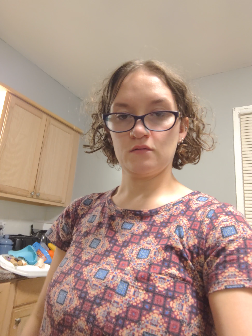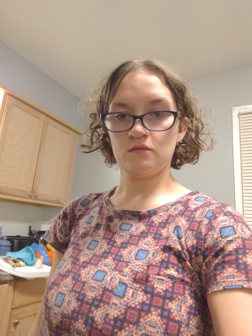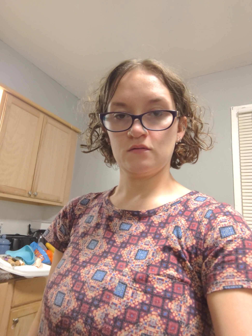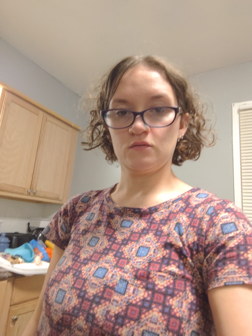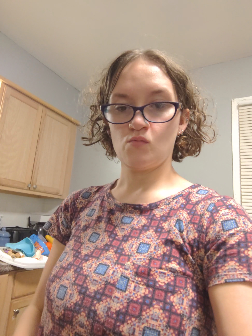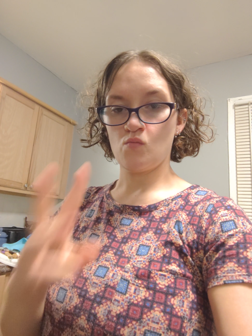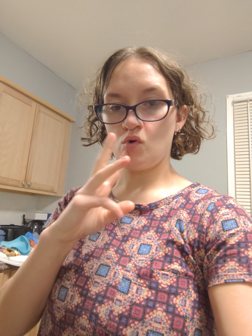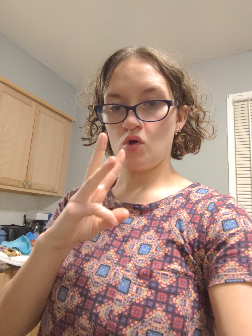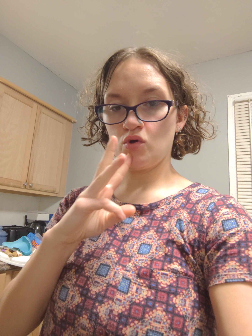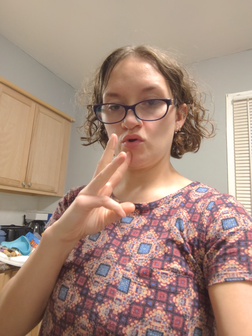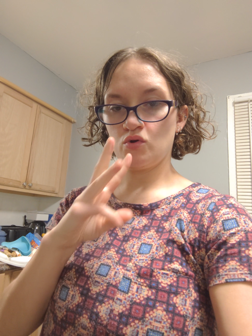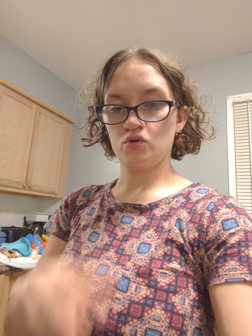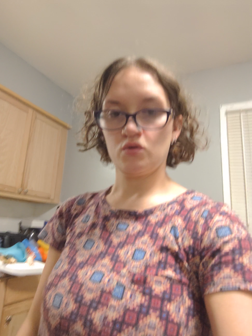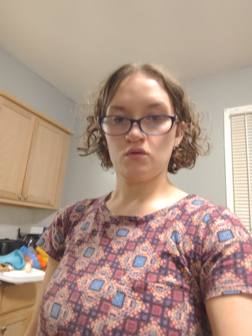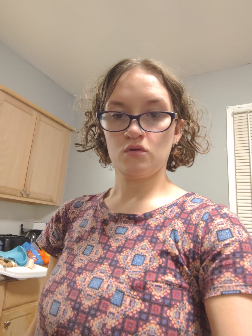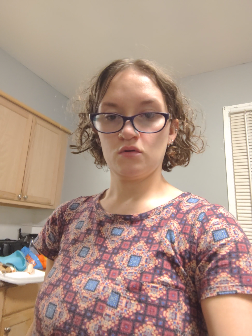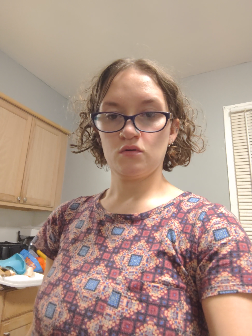water